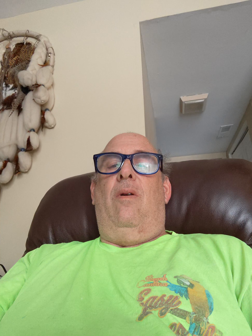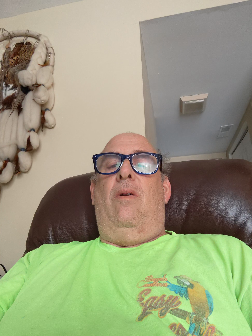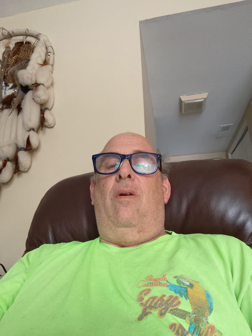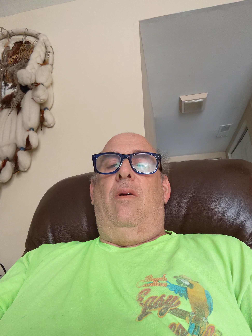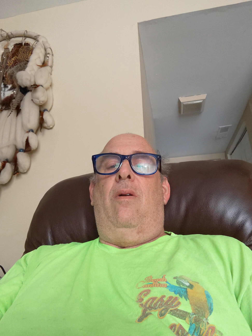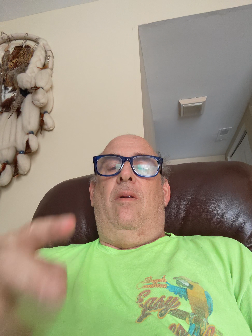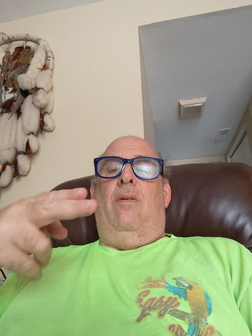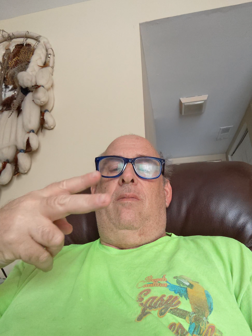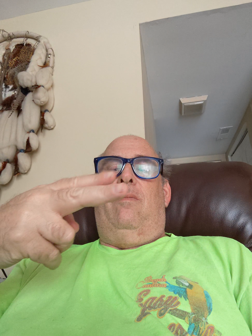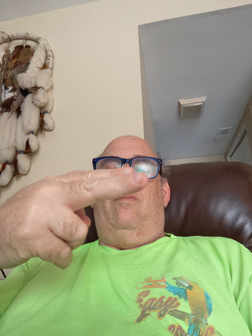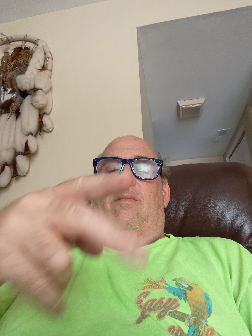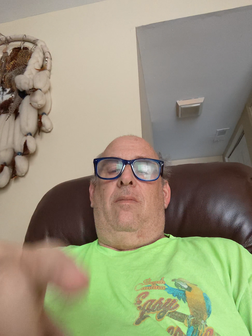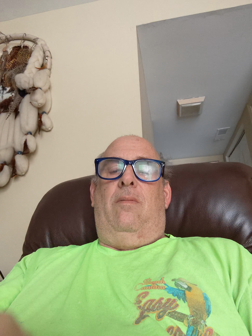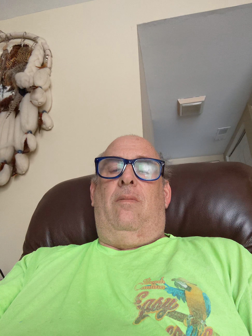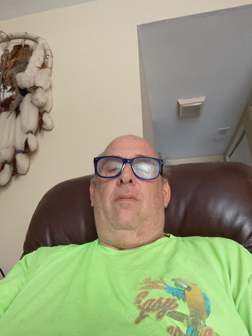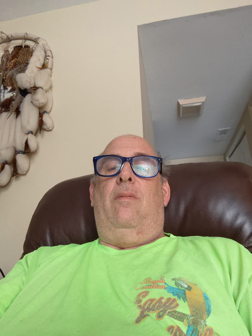scissors